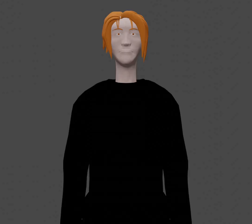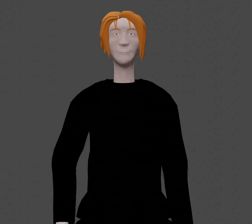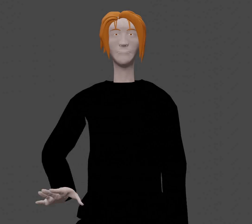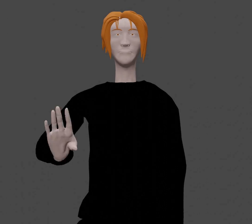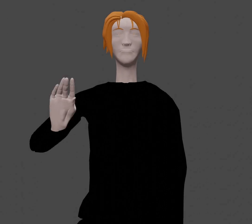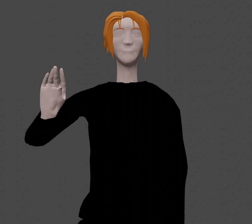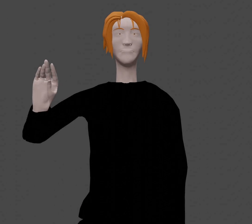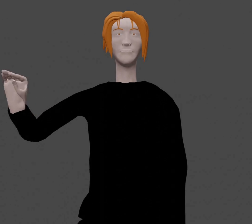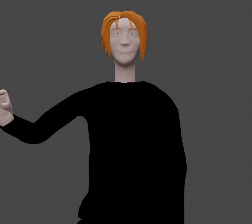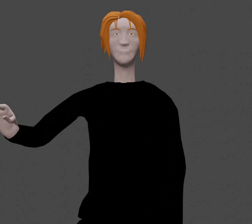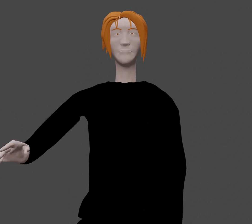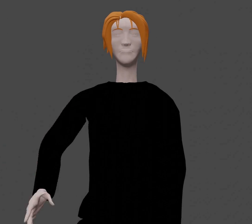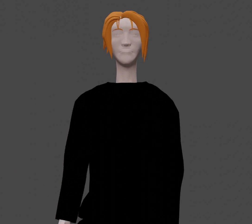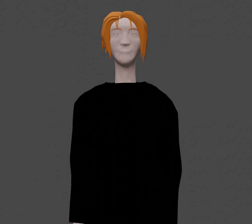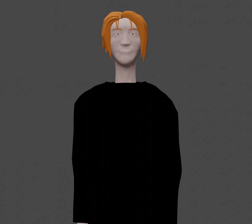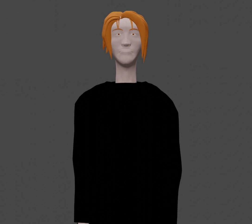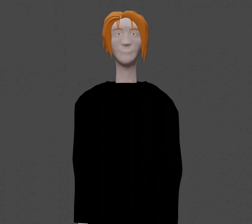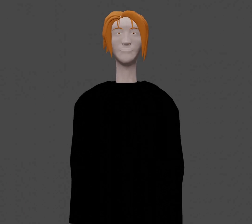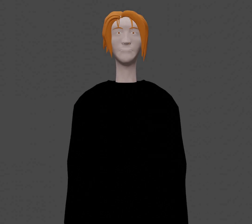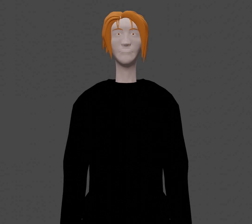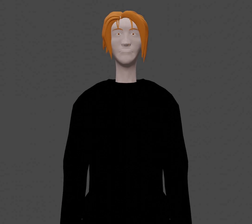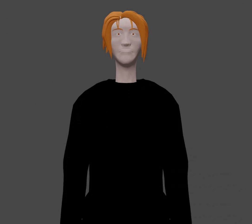Babble